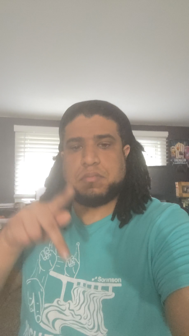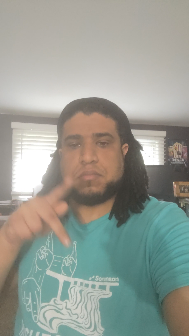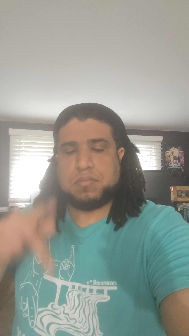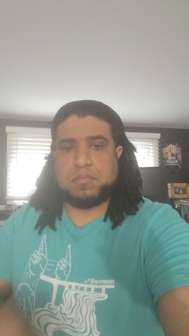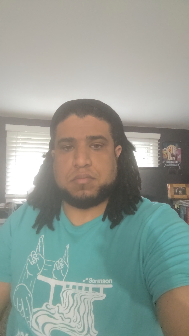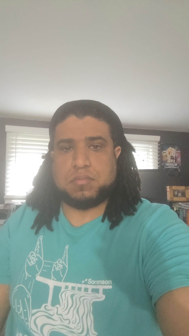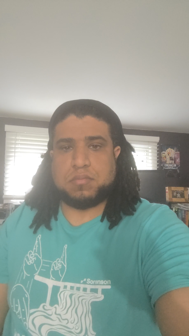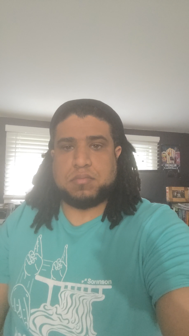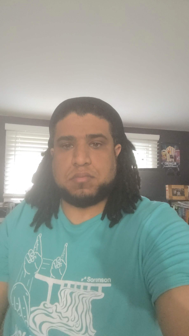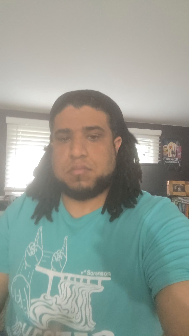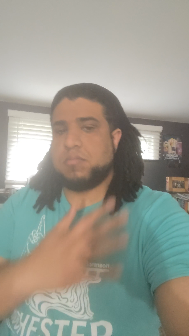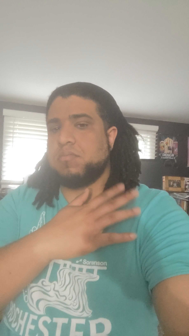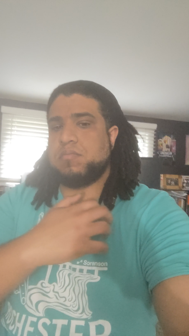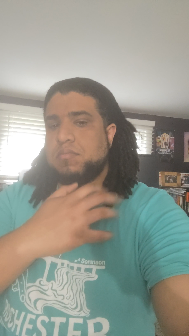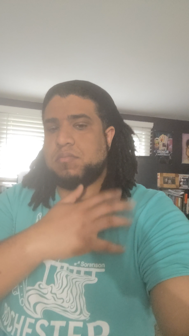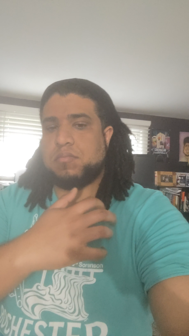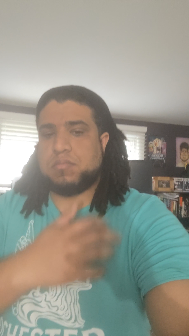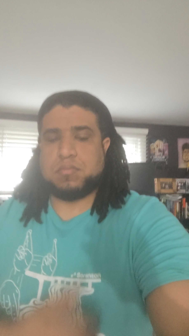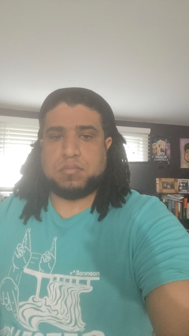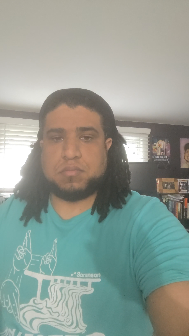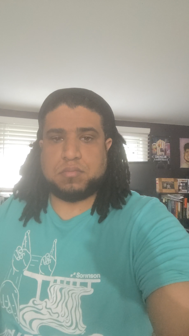bear